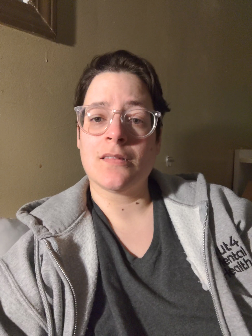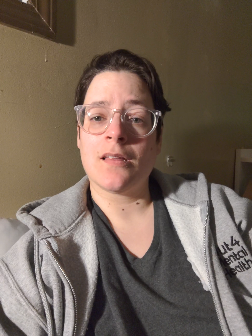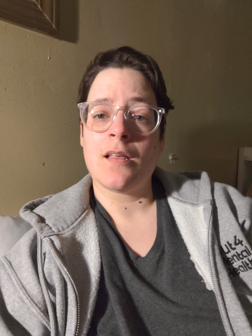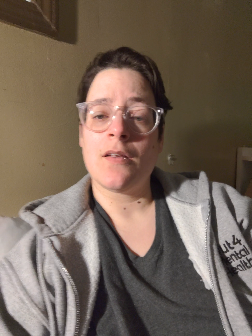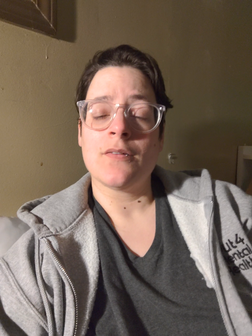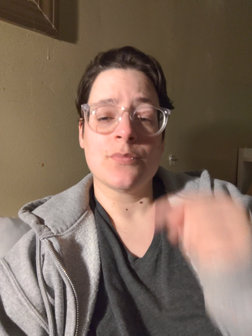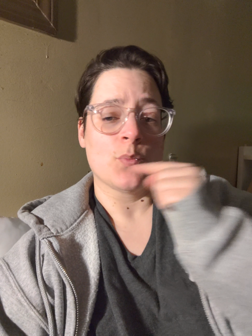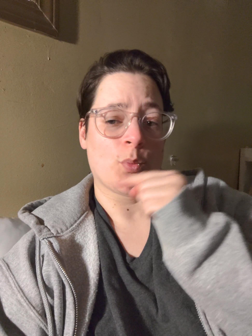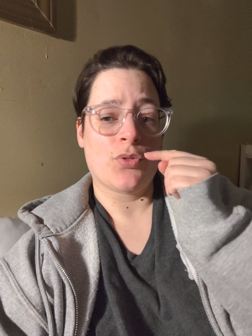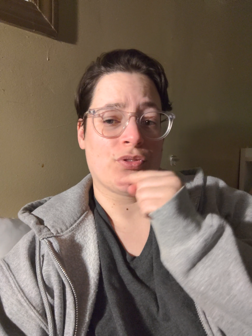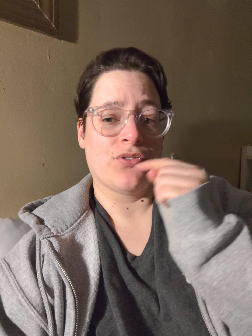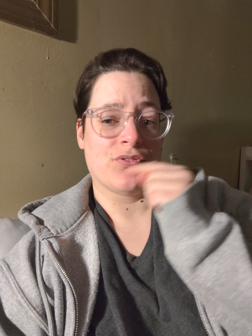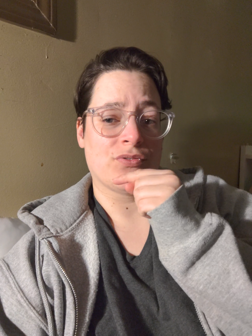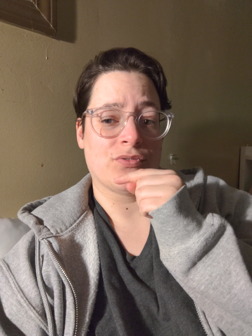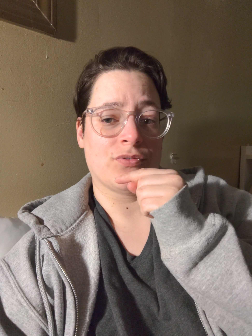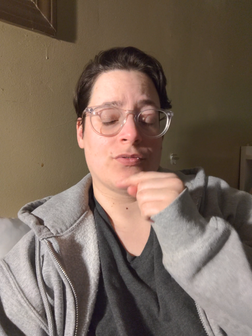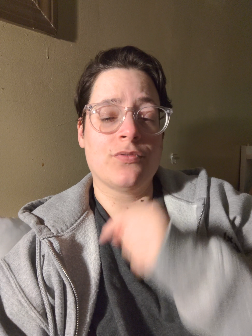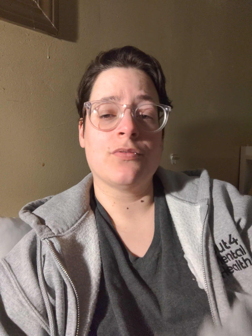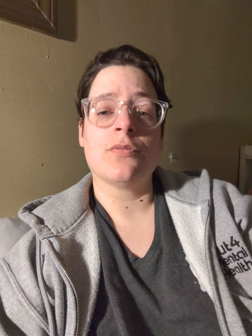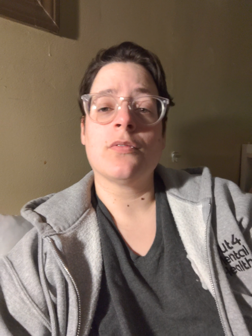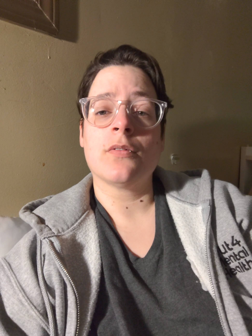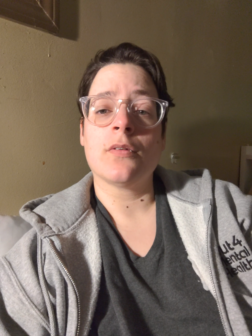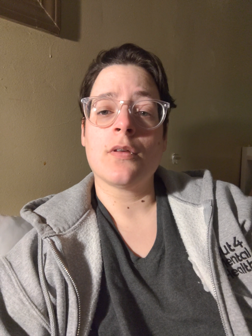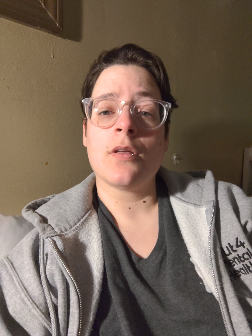toothbrush